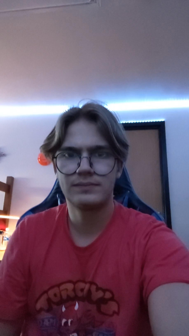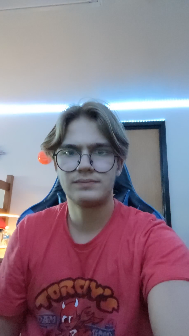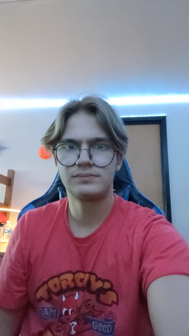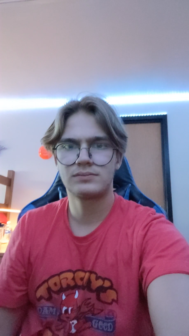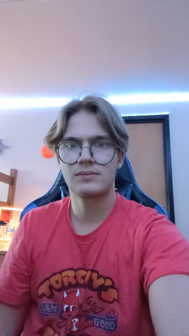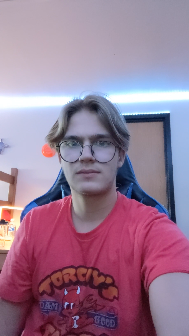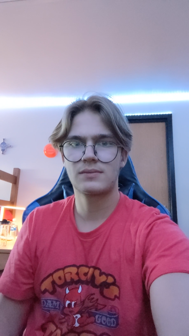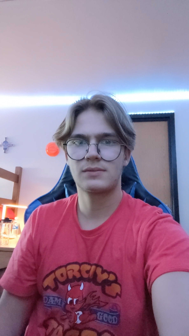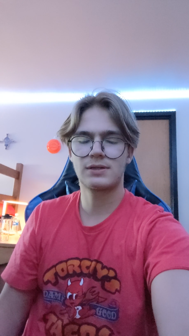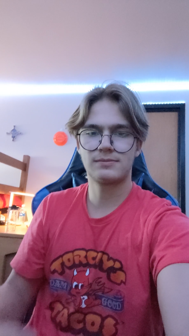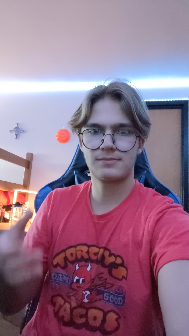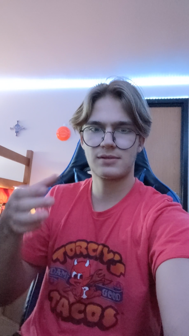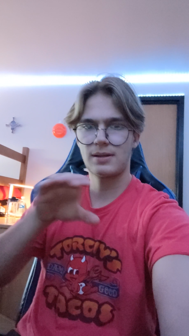dump